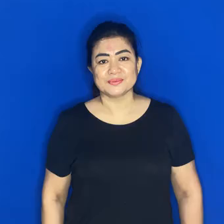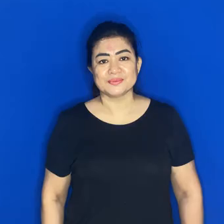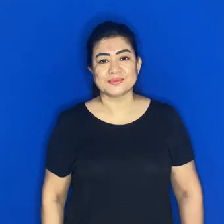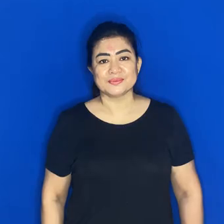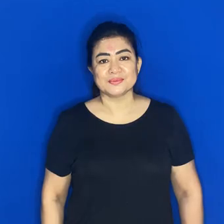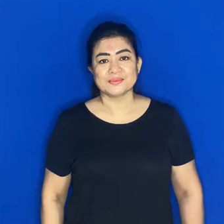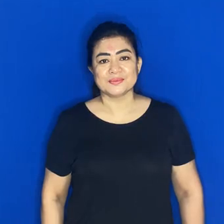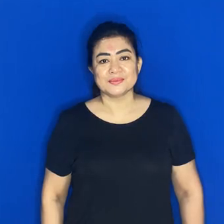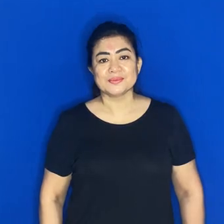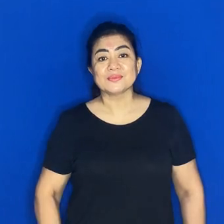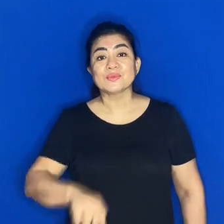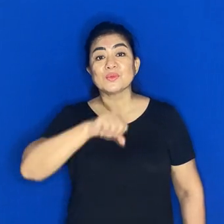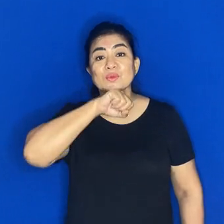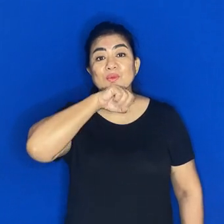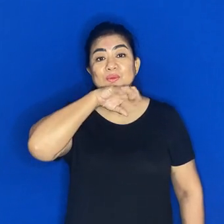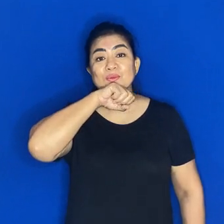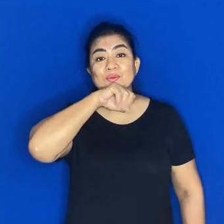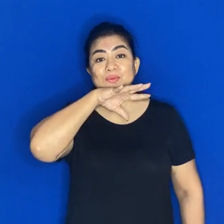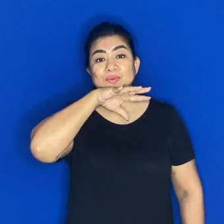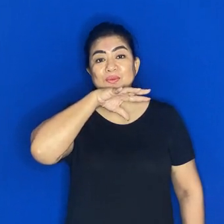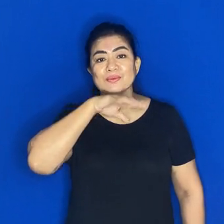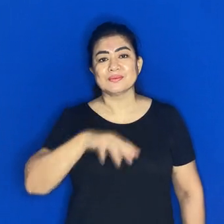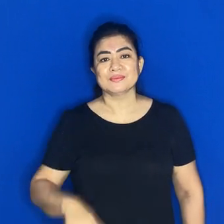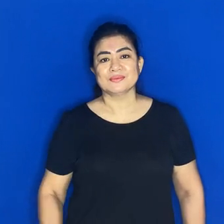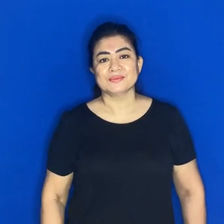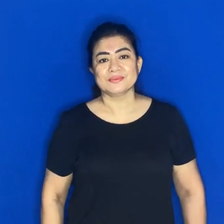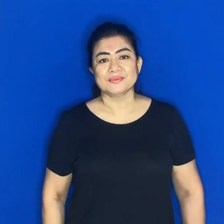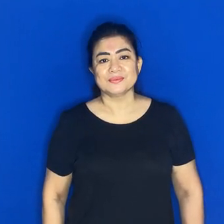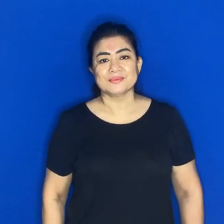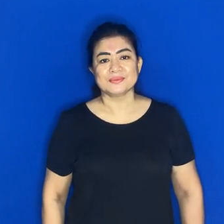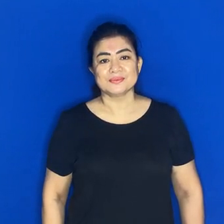grandmother